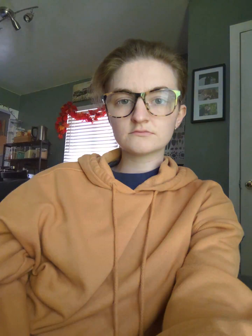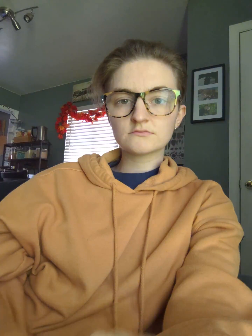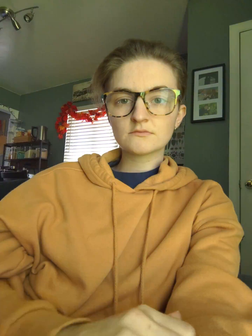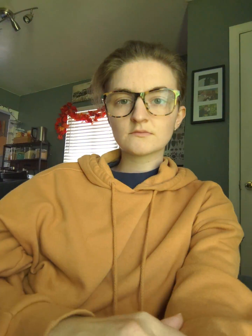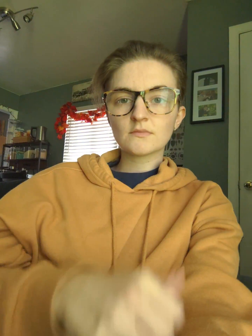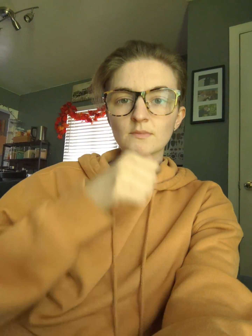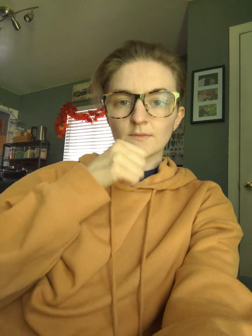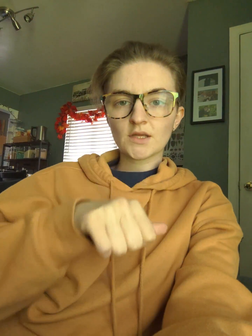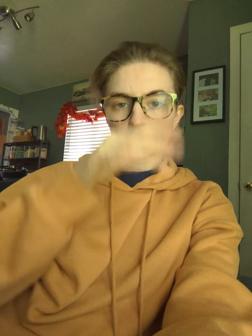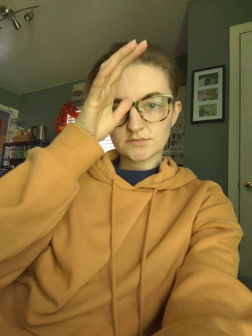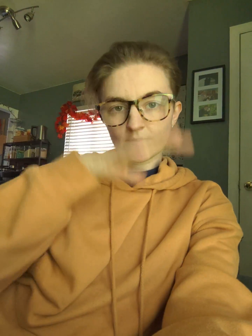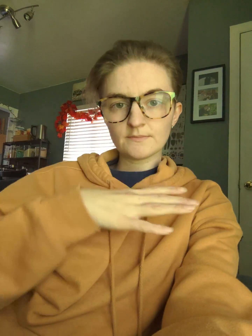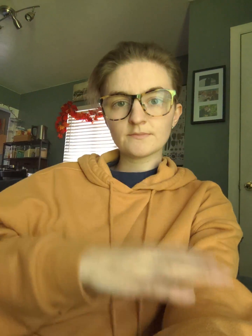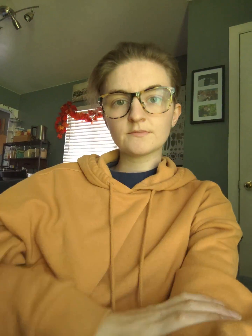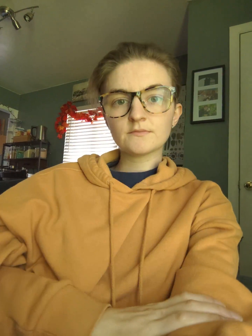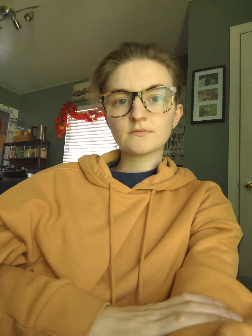mailman